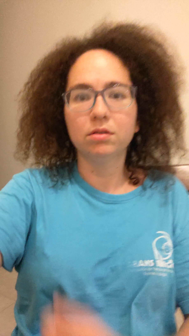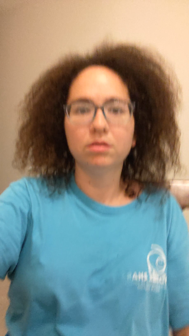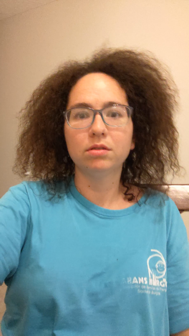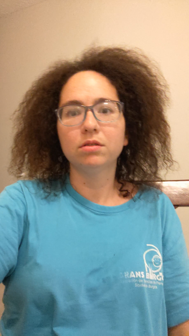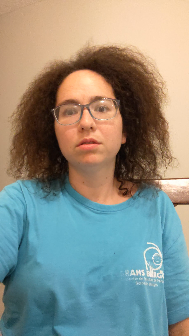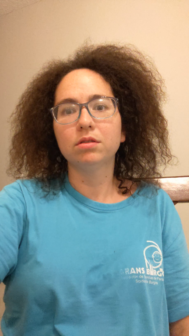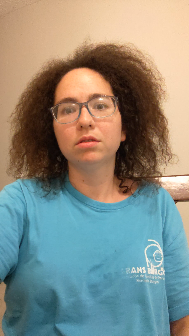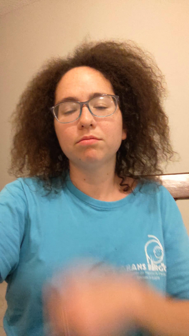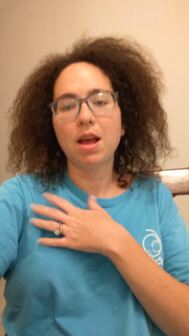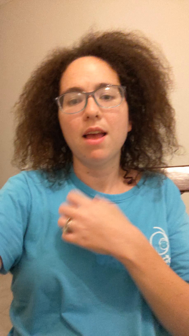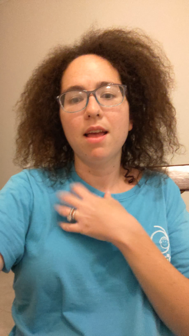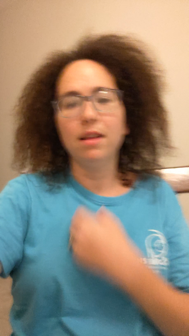bear